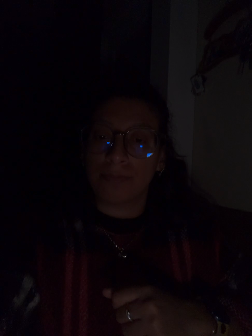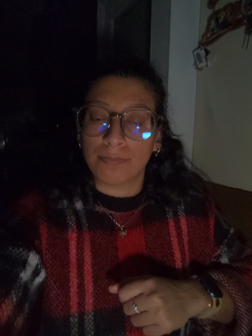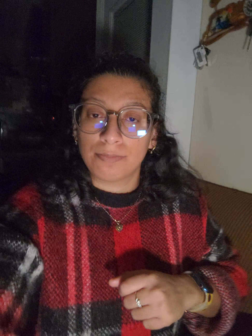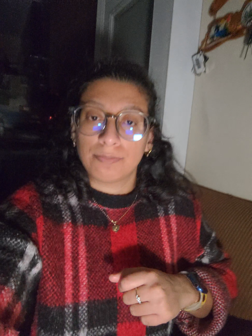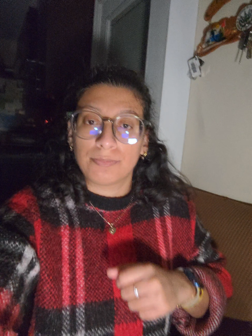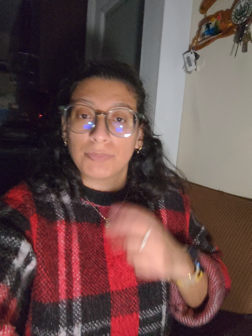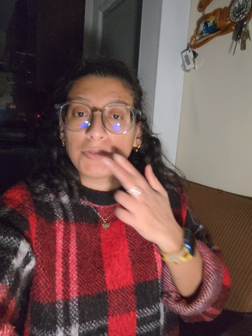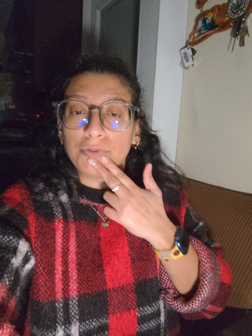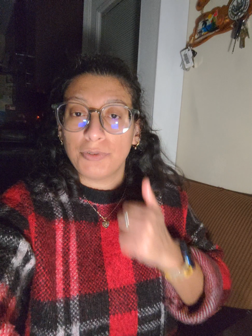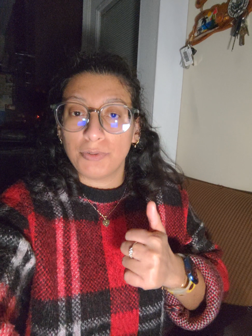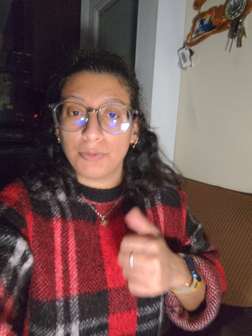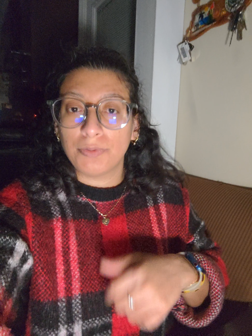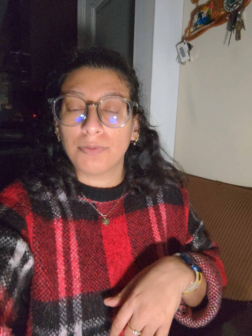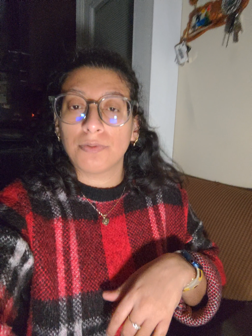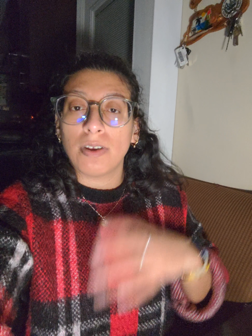cute